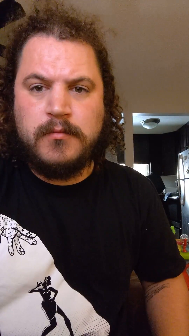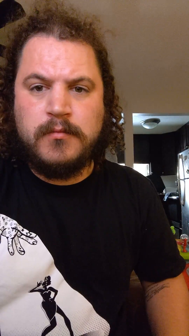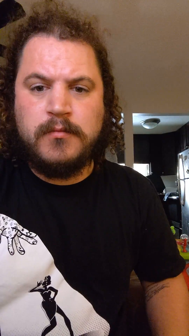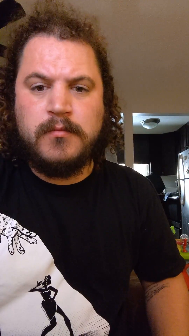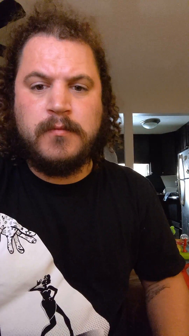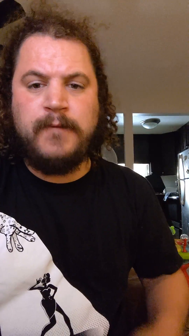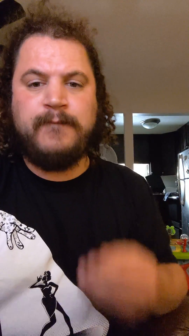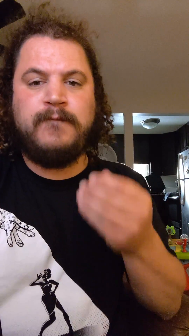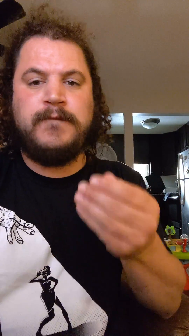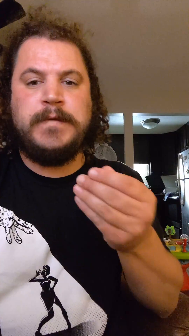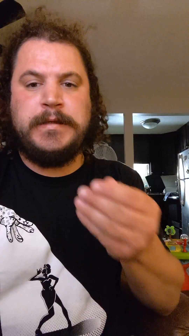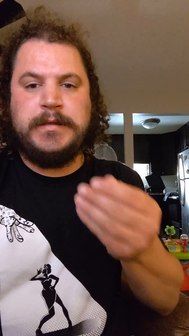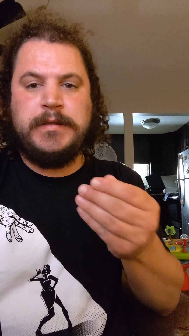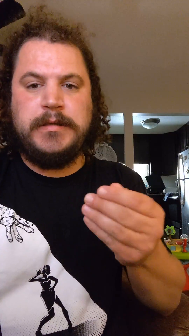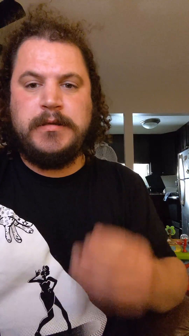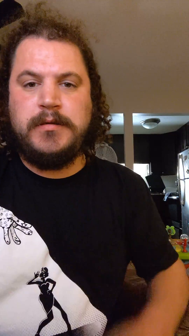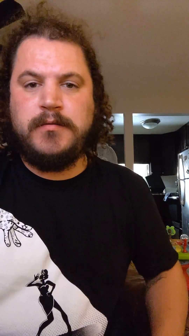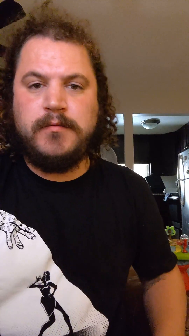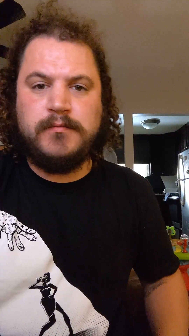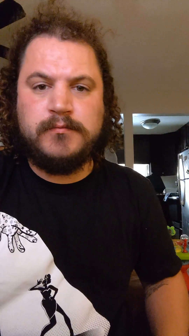feed